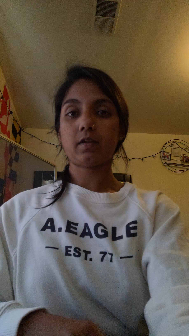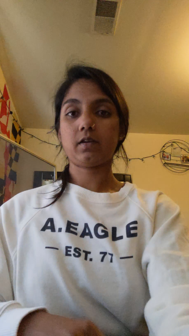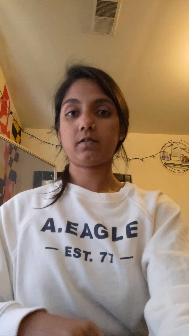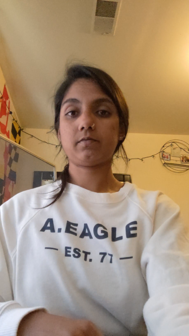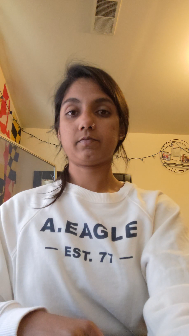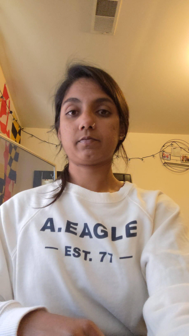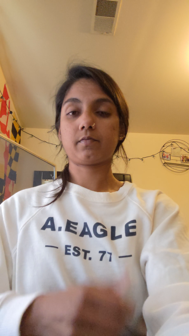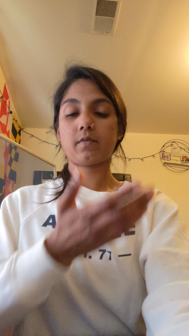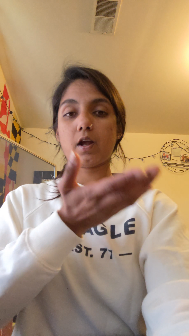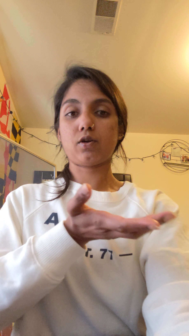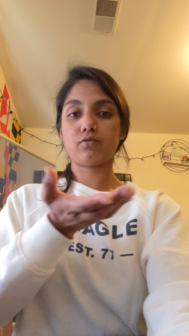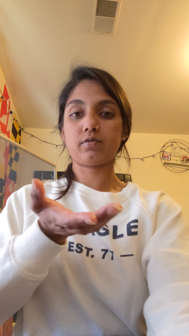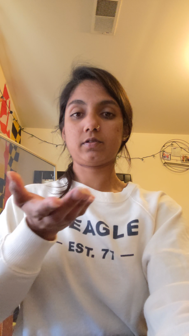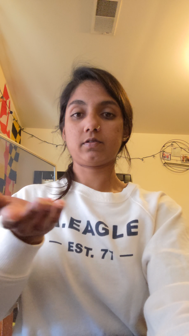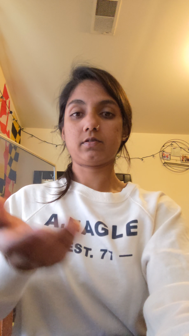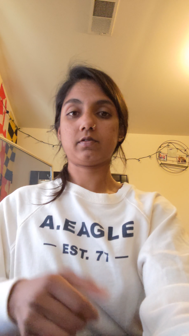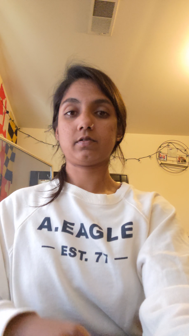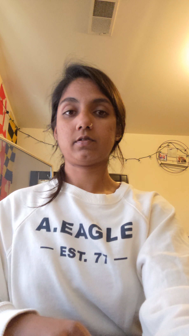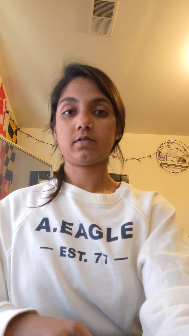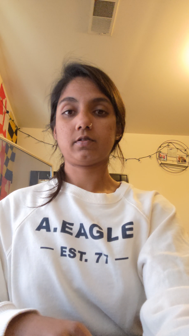carry